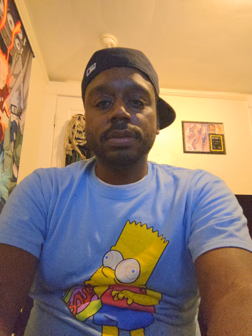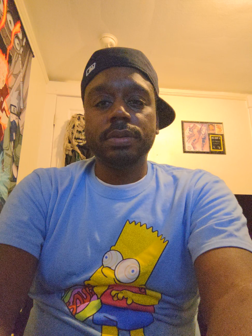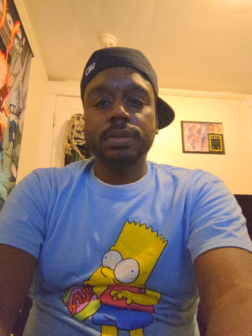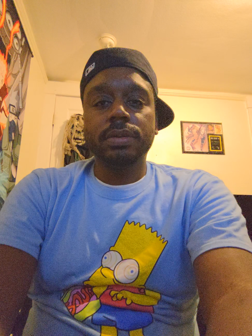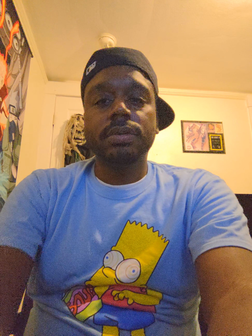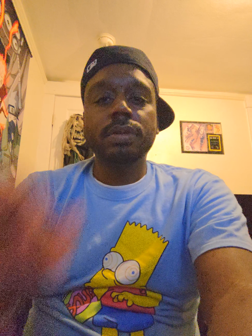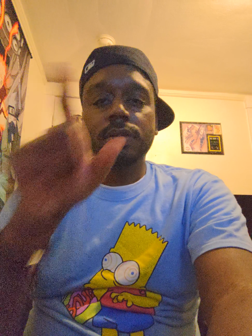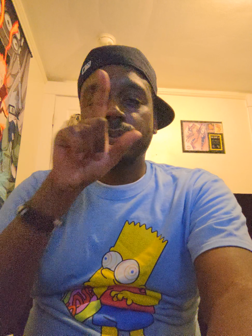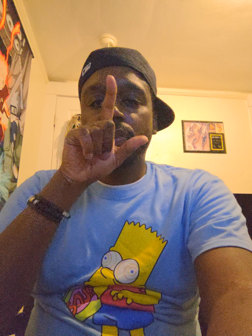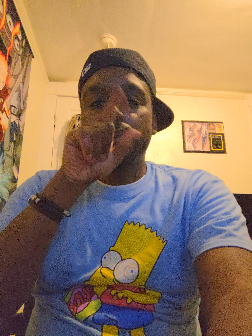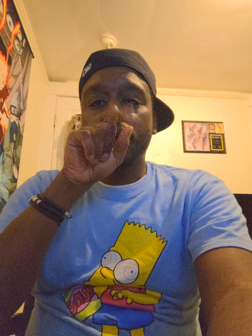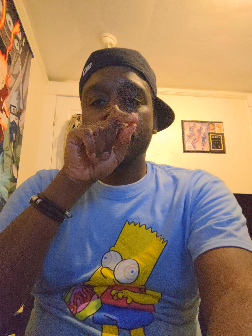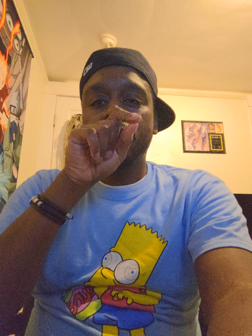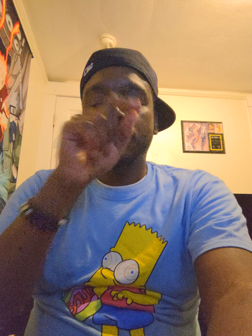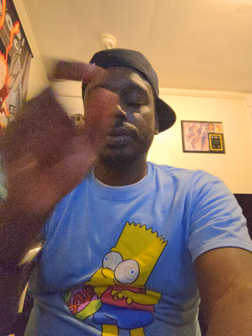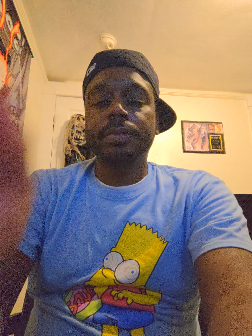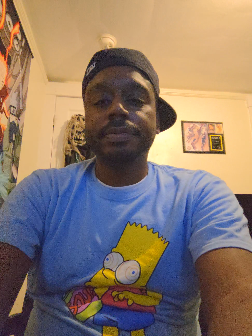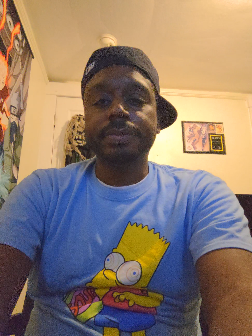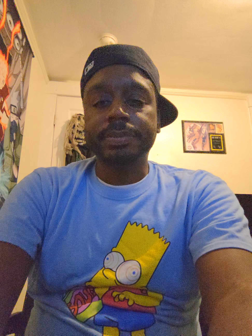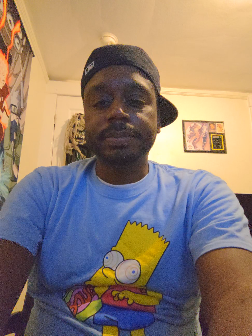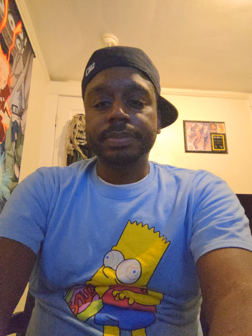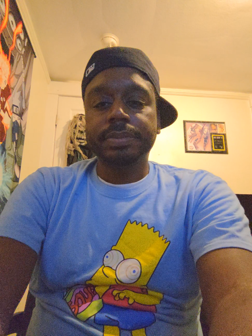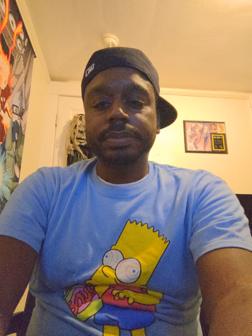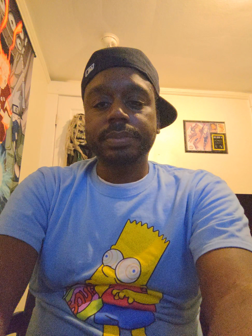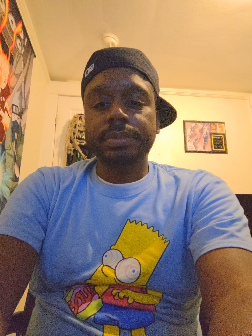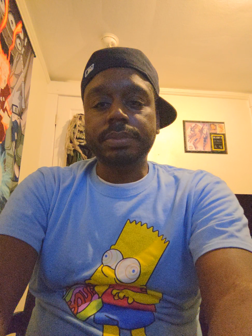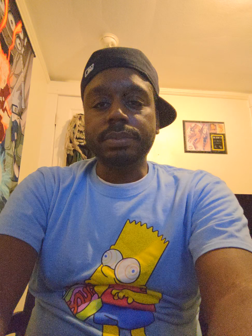bird